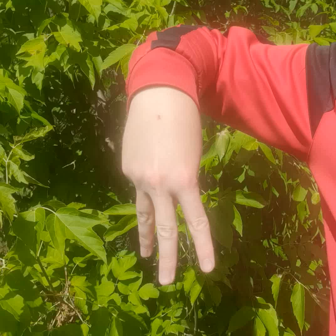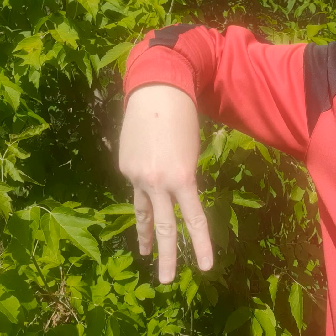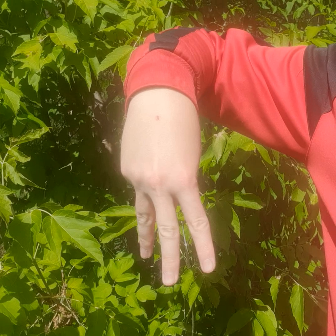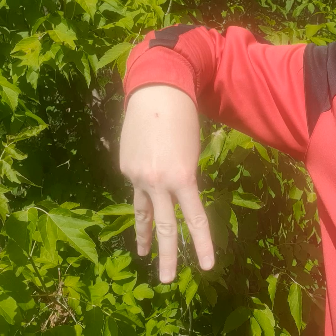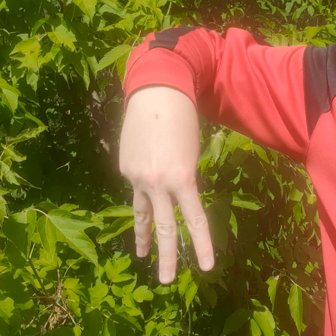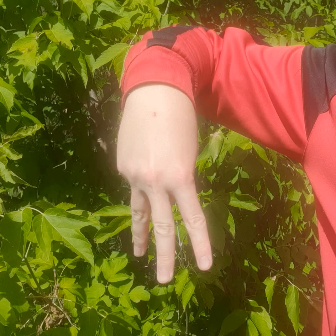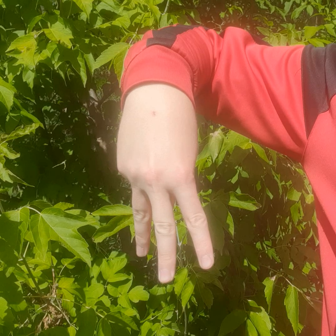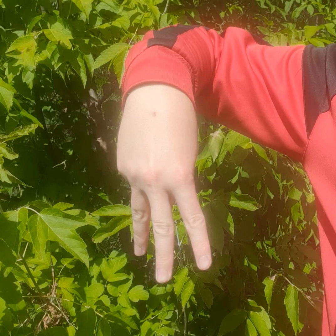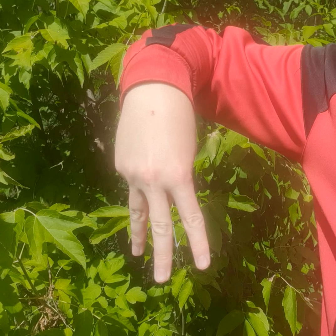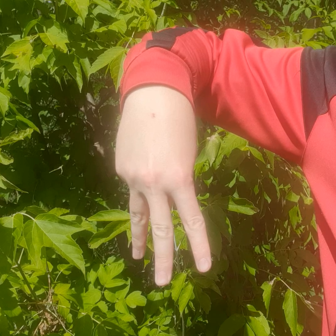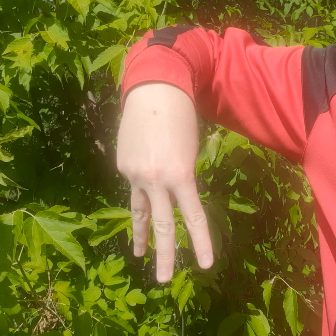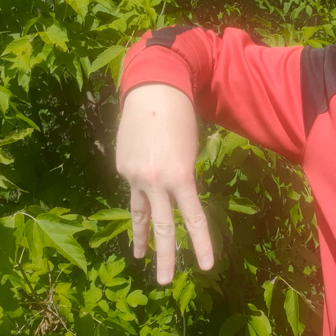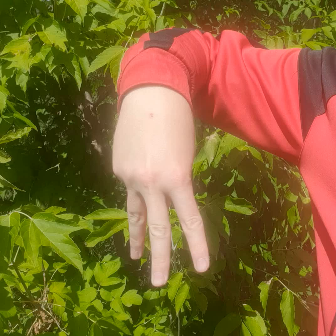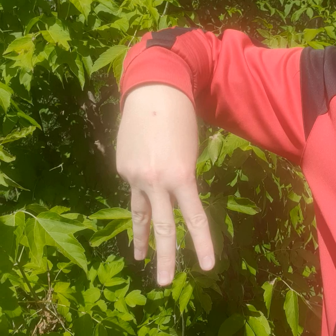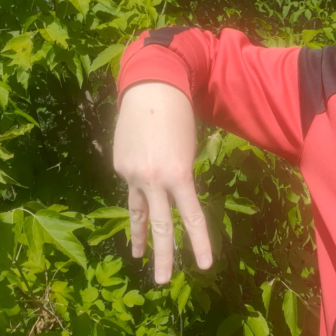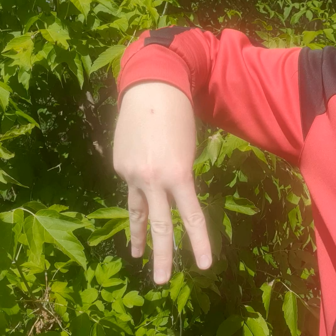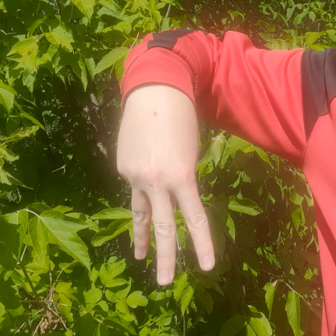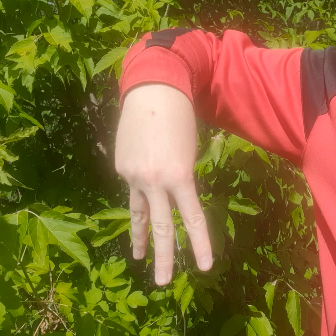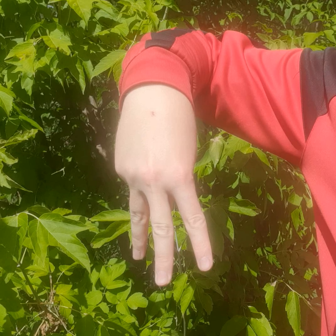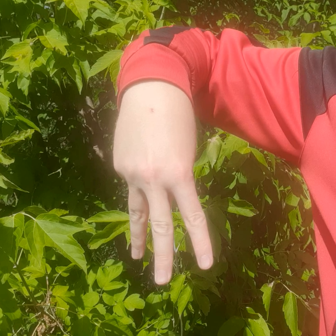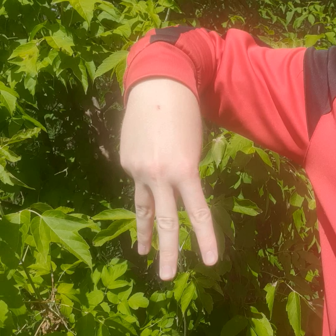М